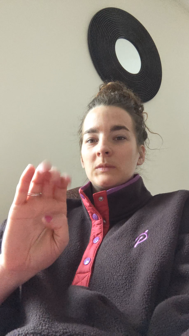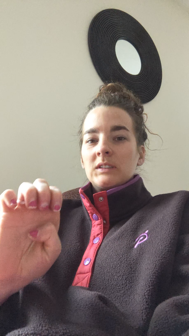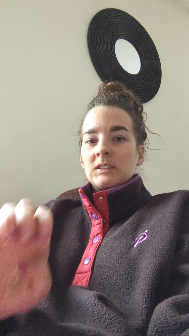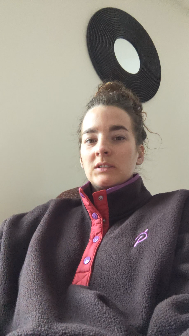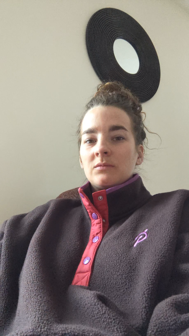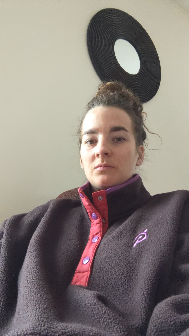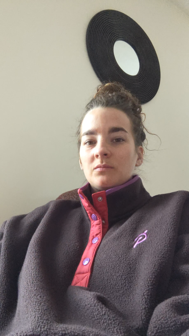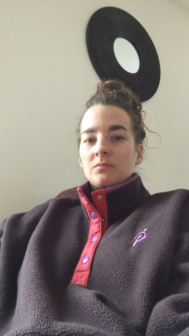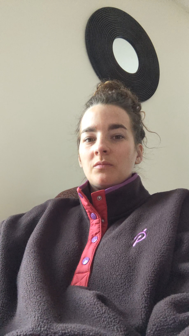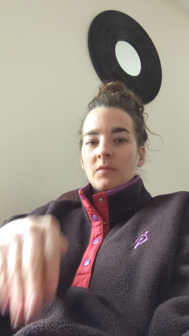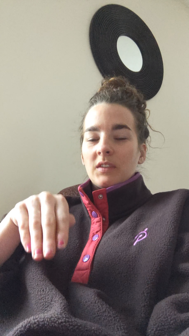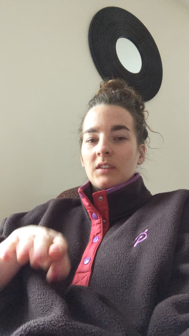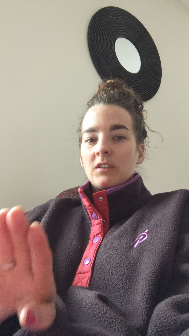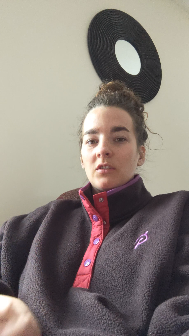enter